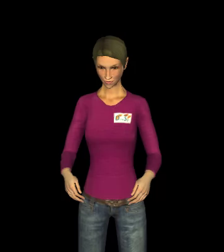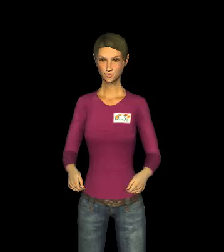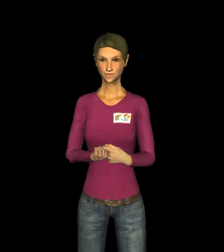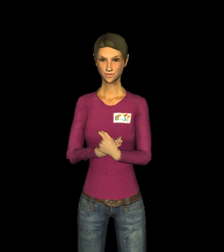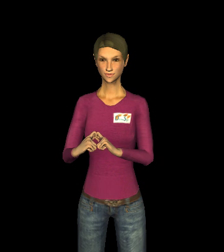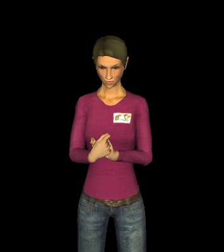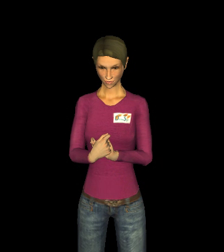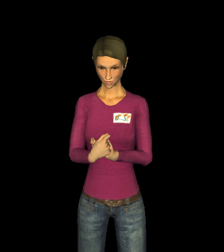يغير